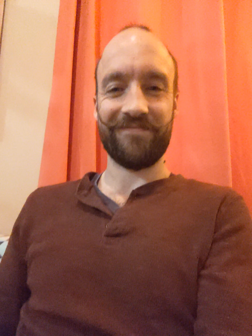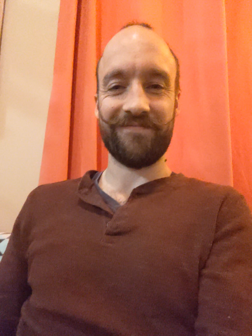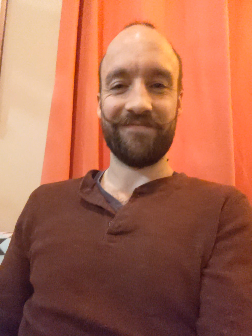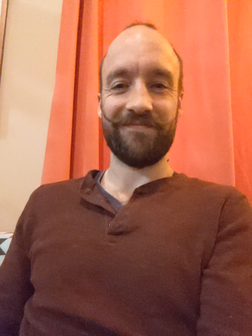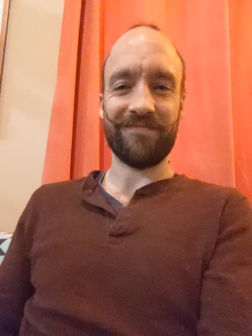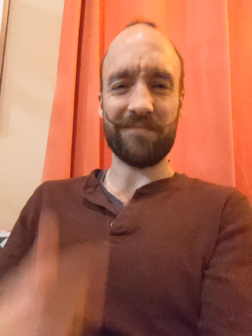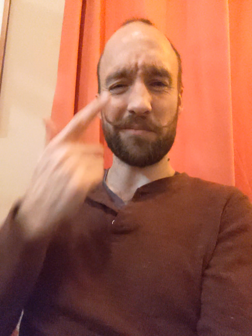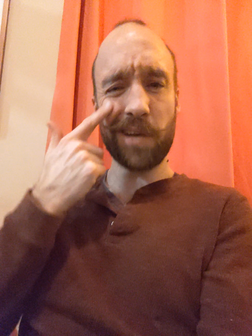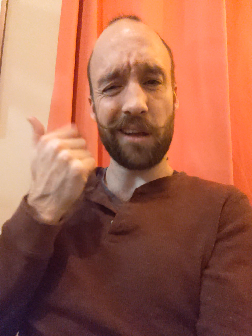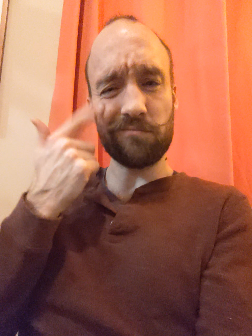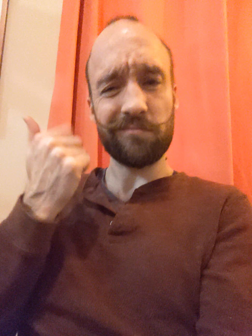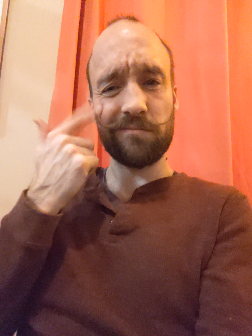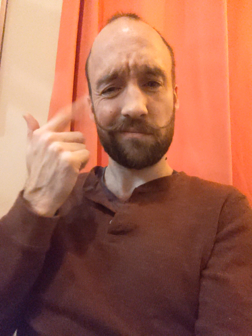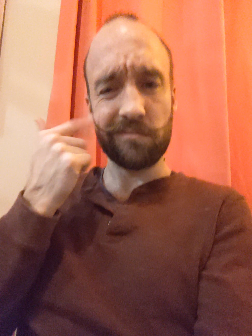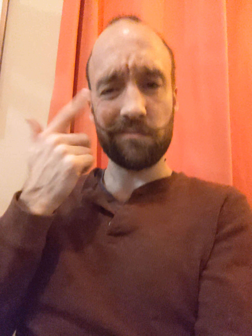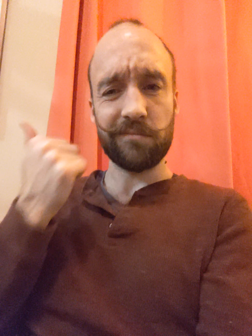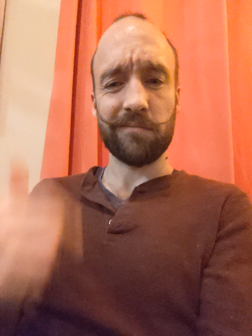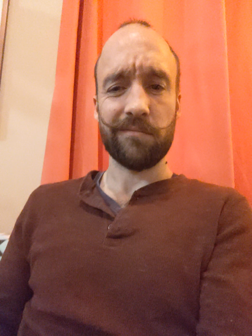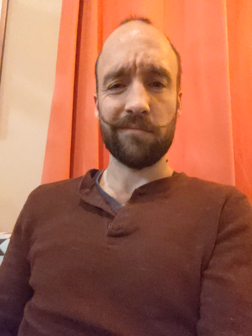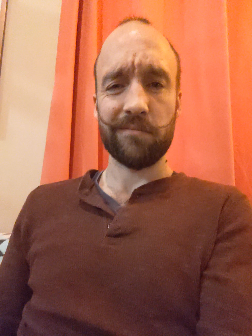cry